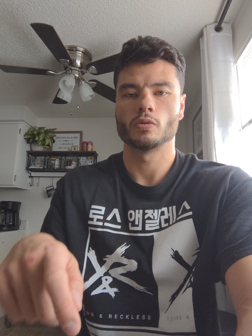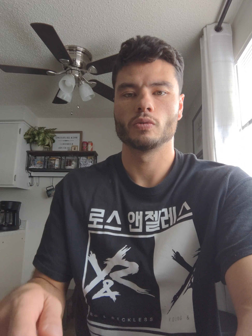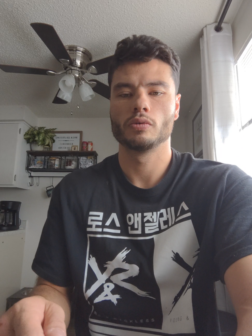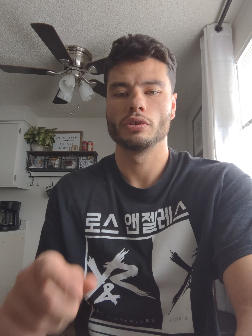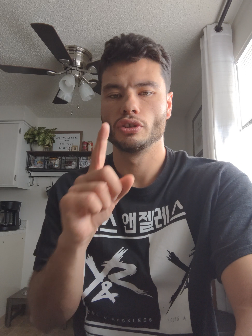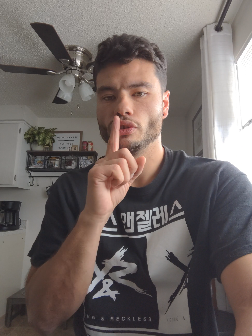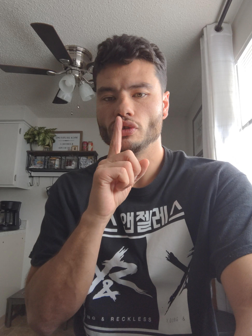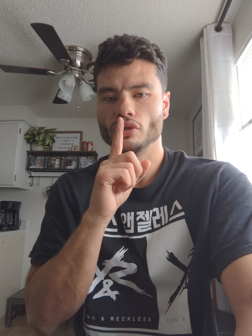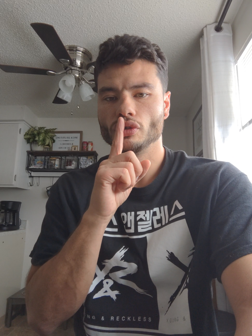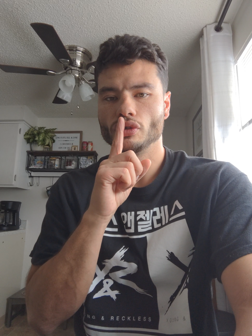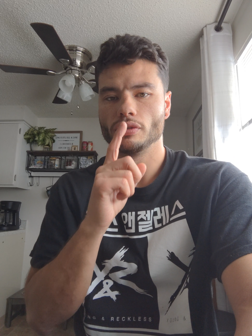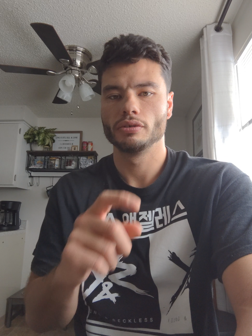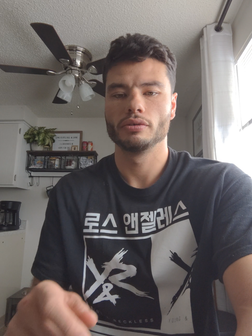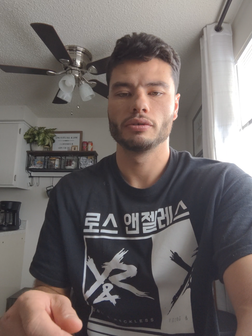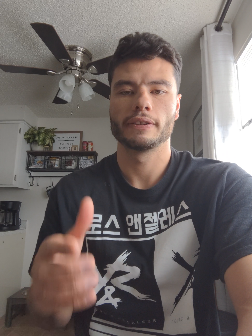shhh